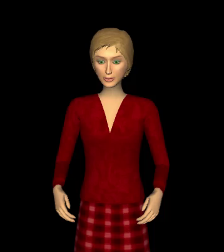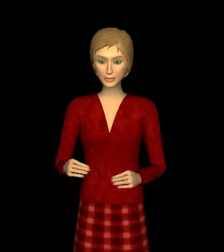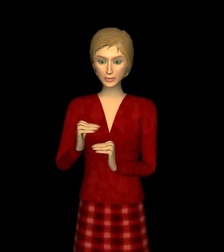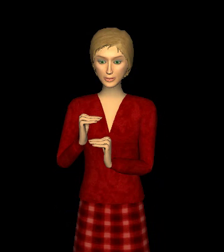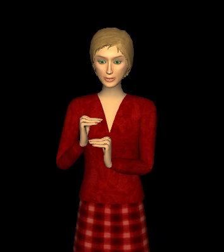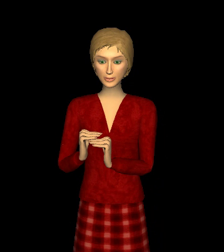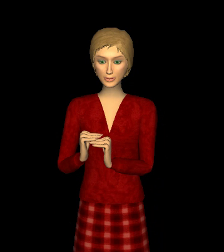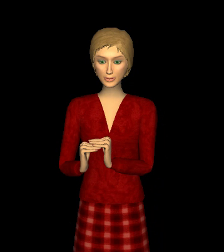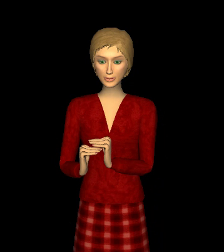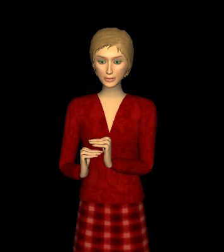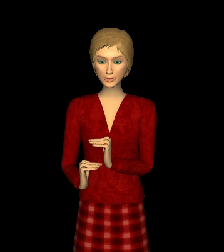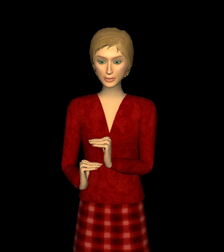برنامج